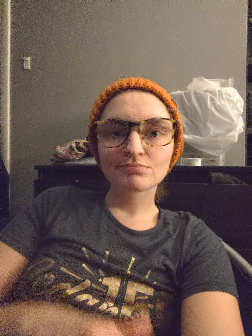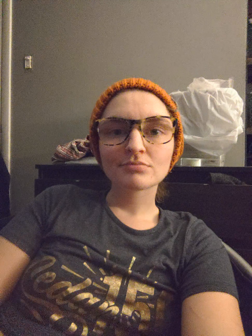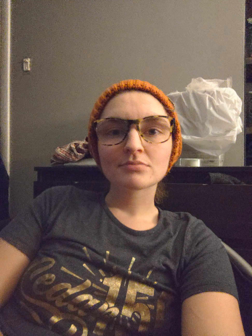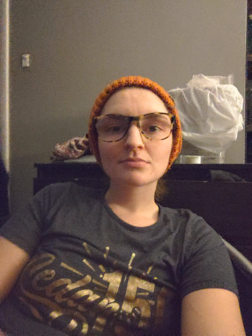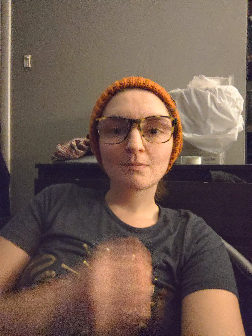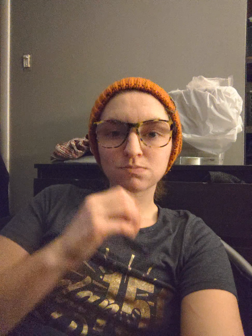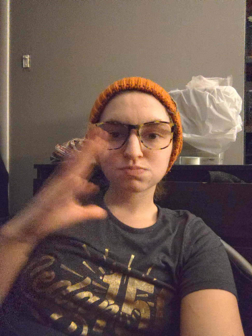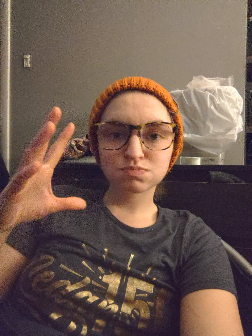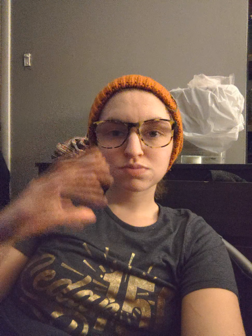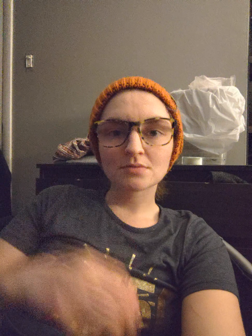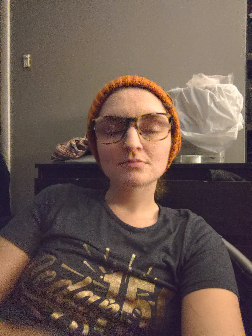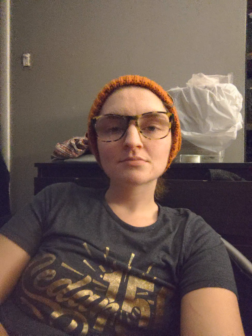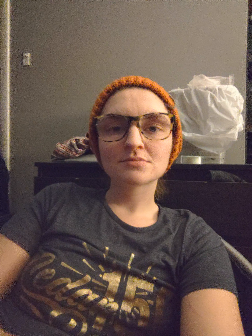balloon